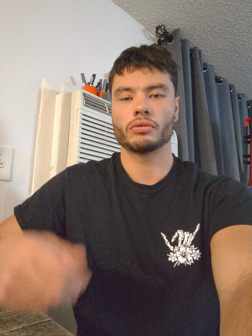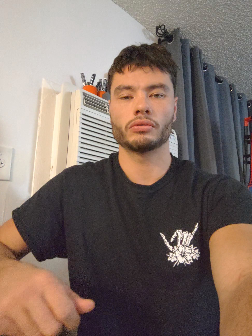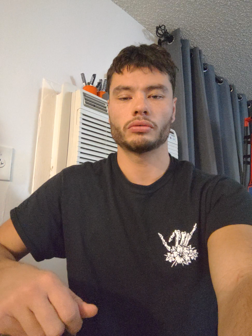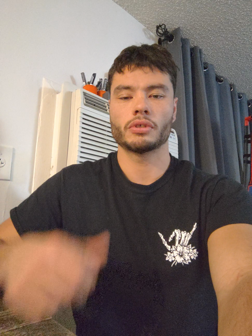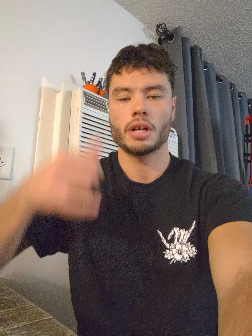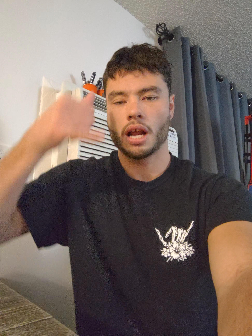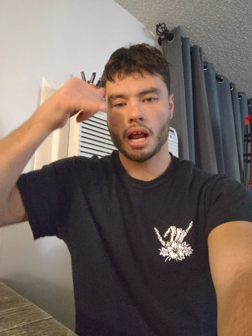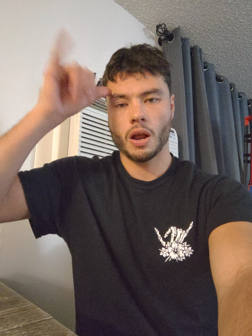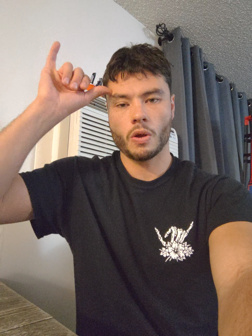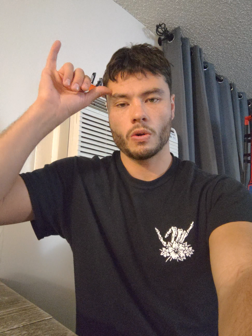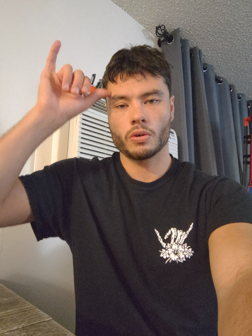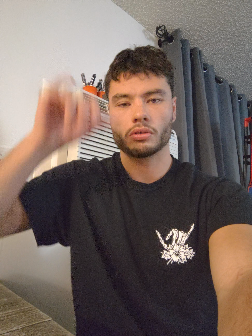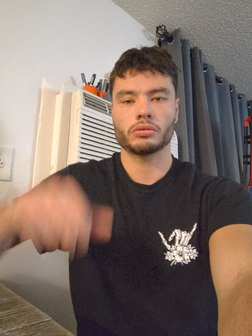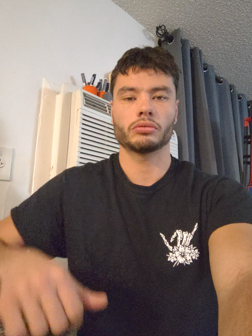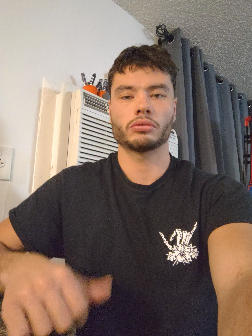cow